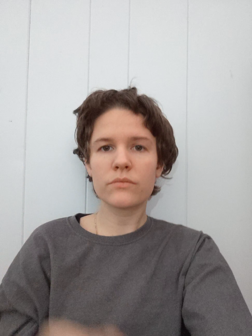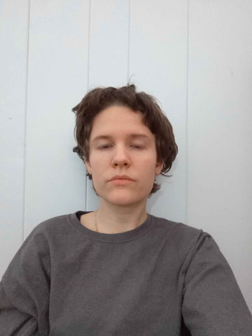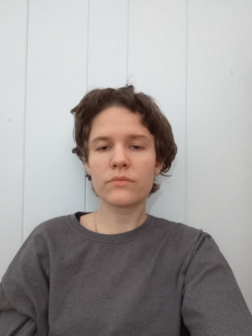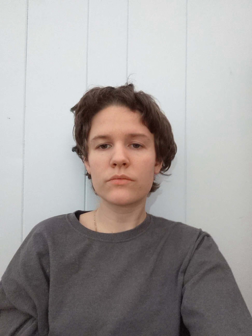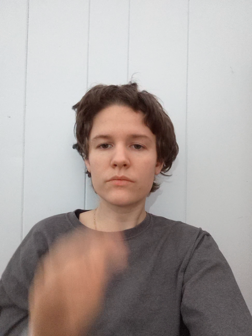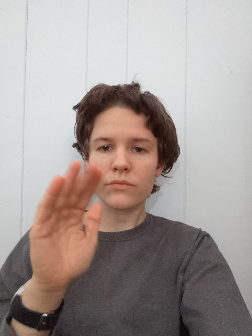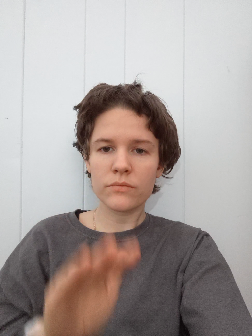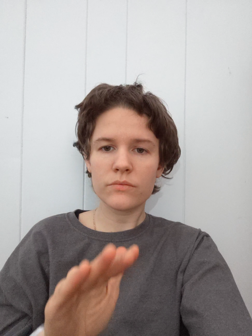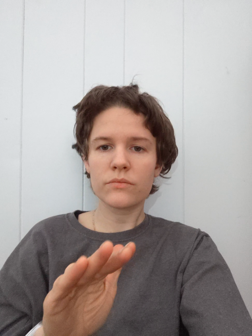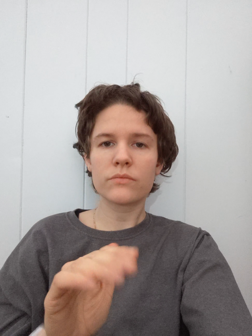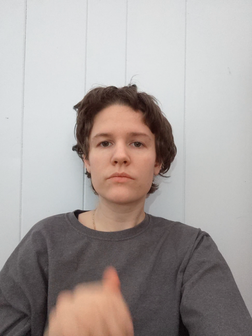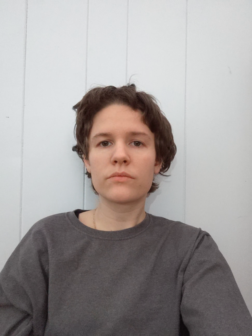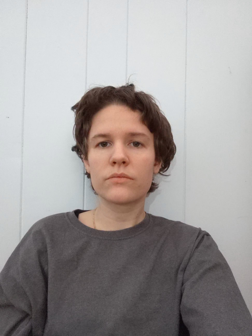on